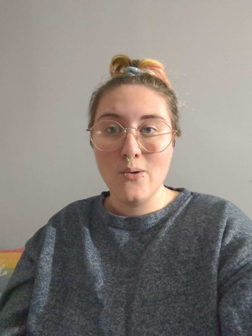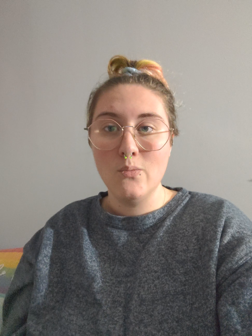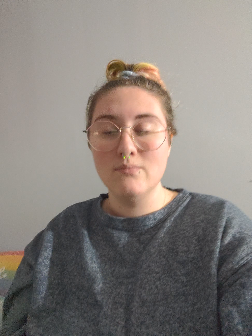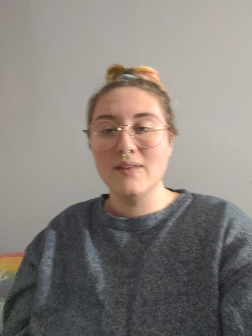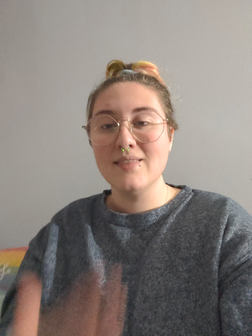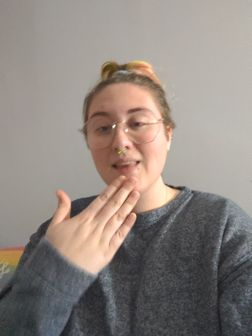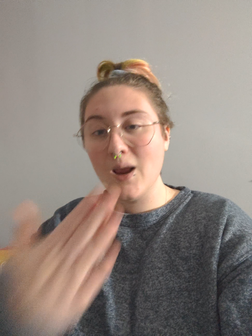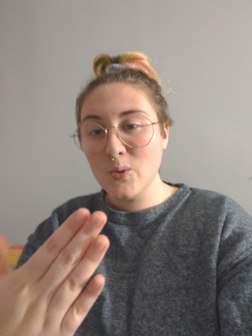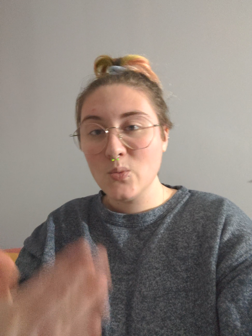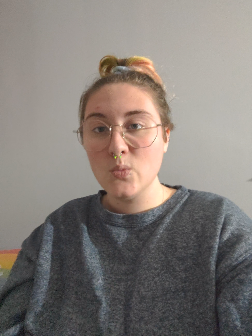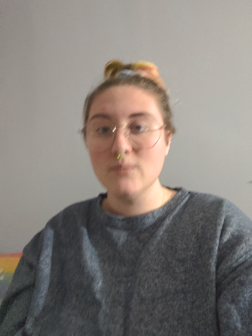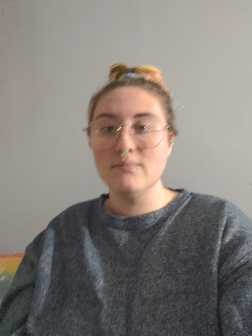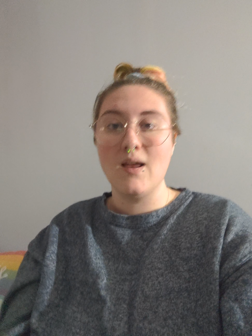thank you